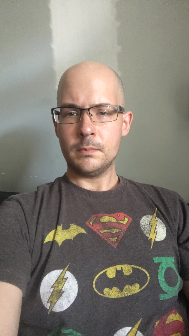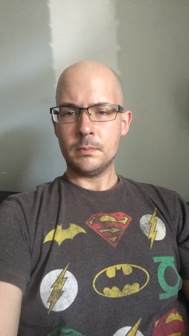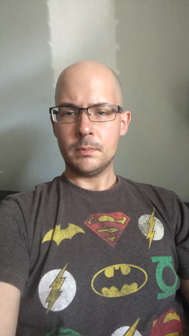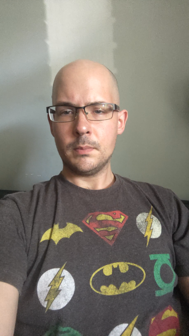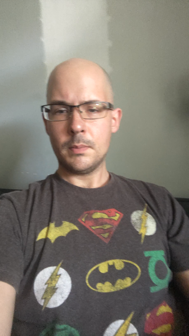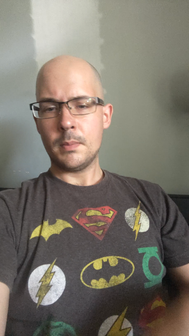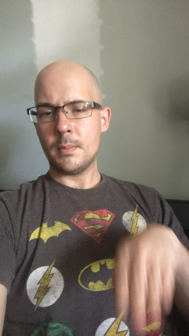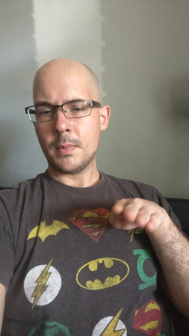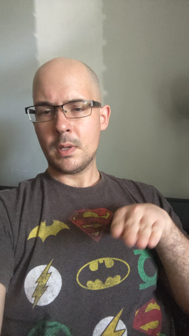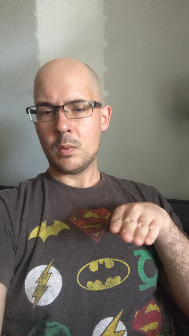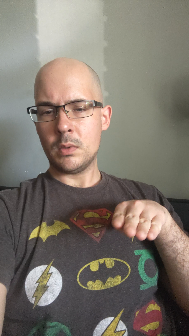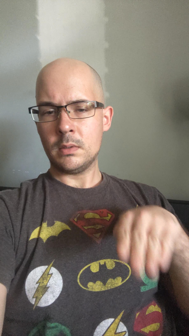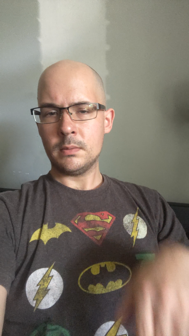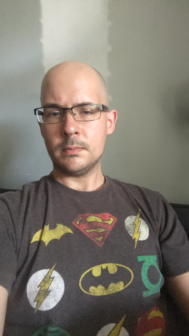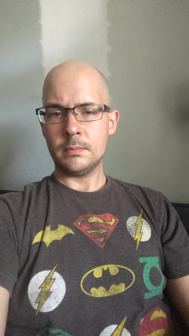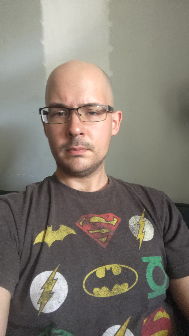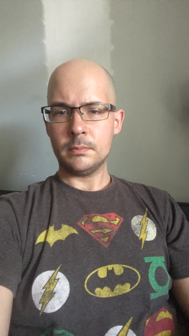penguin